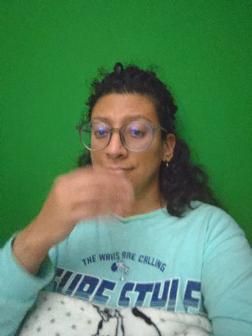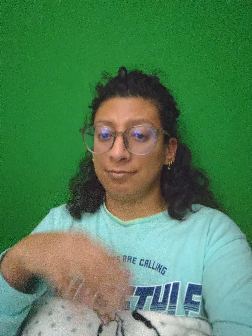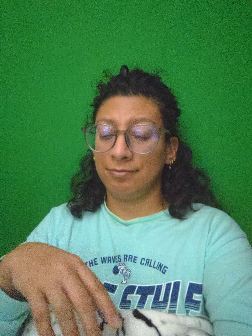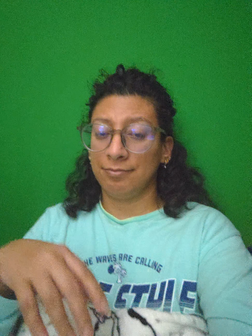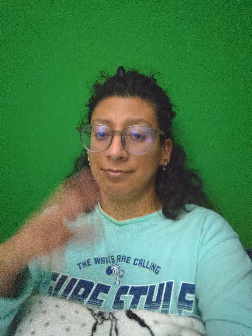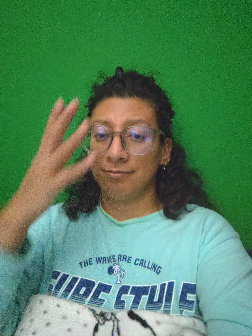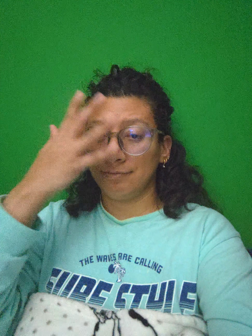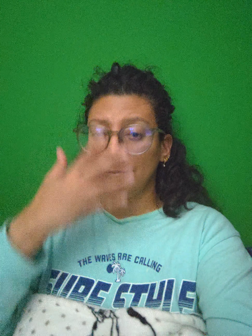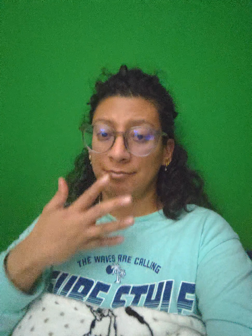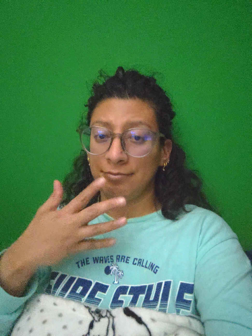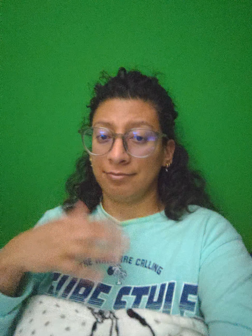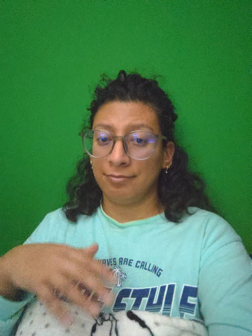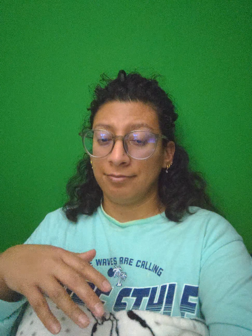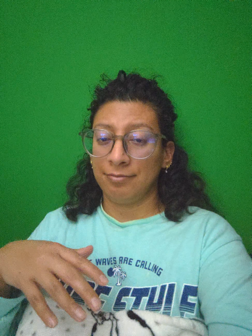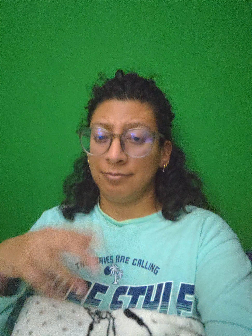sad